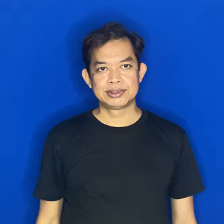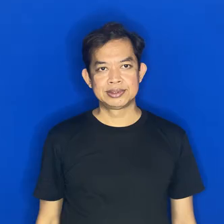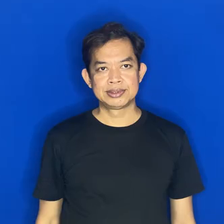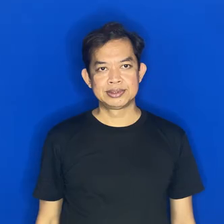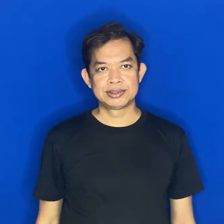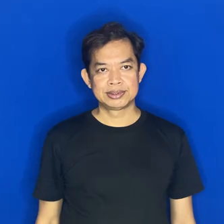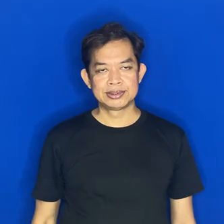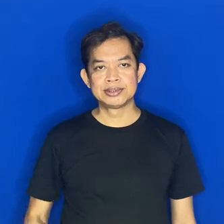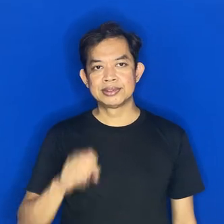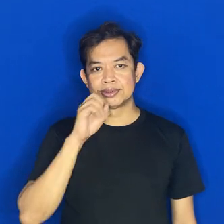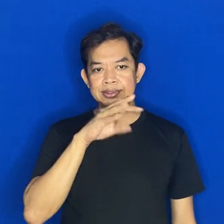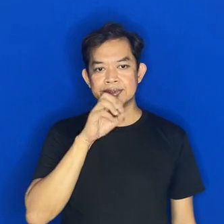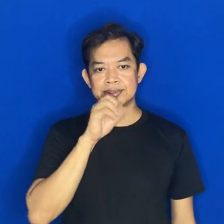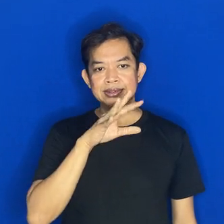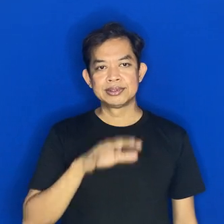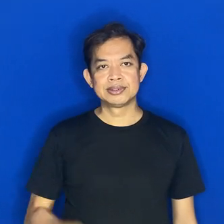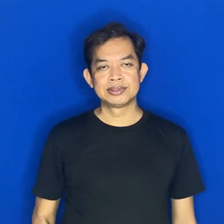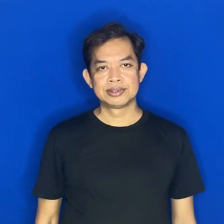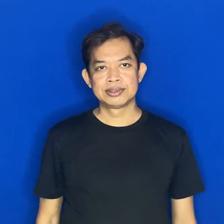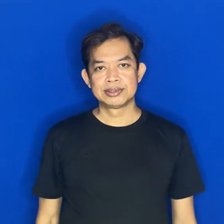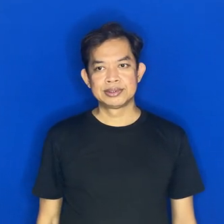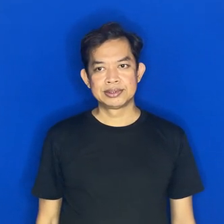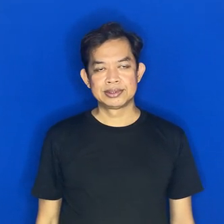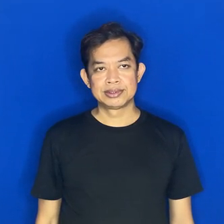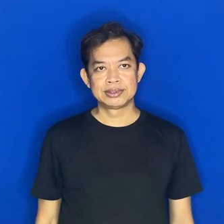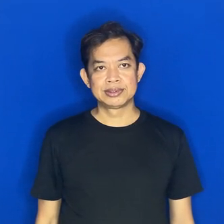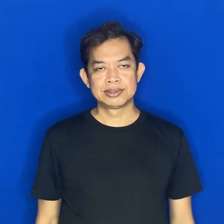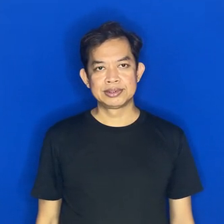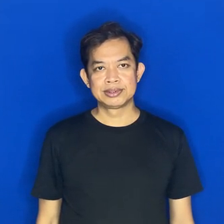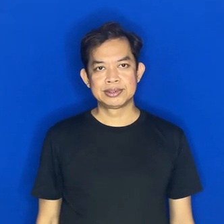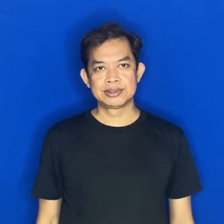grandmother